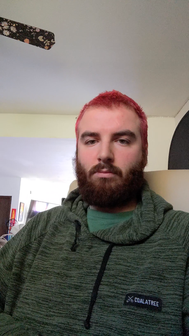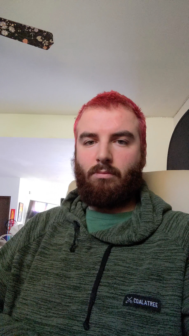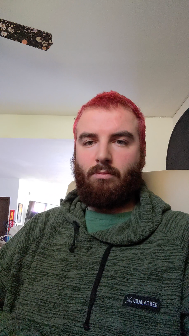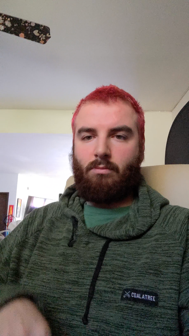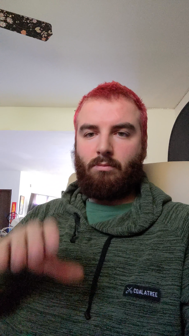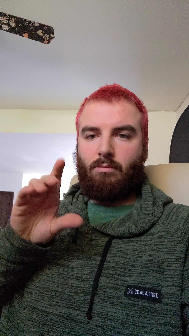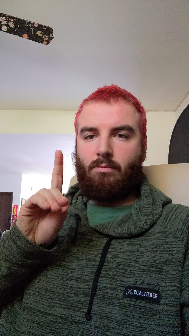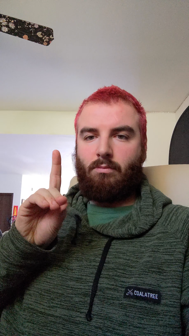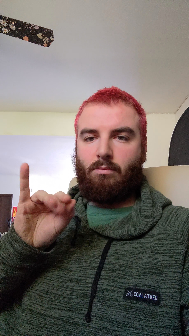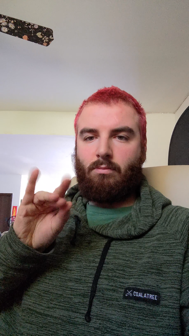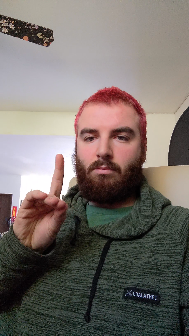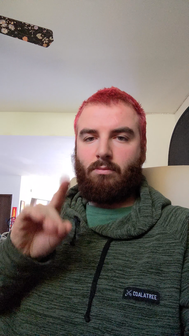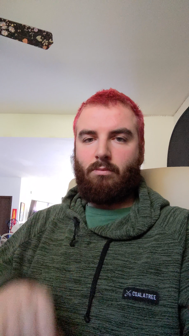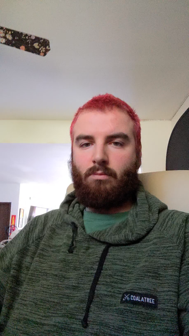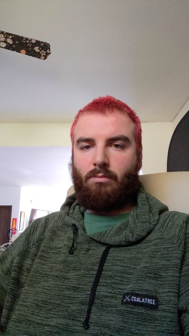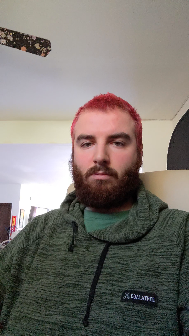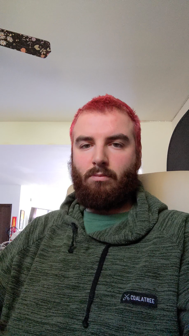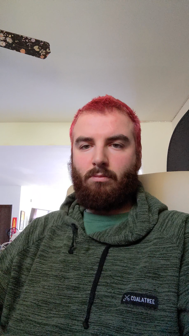did